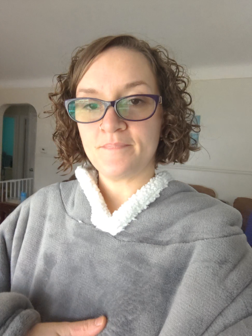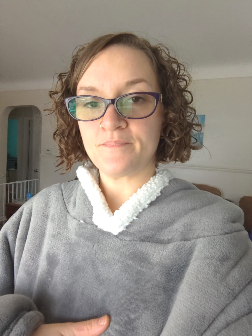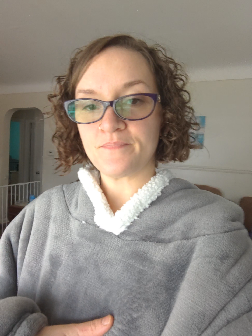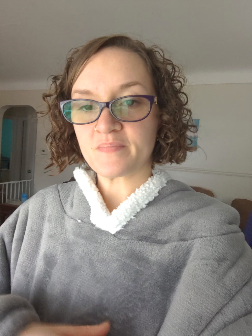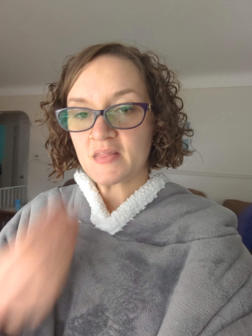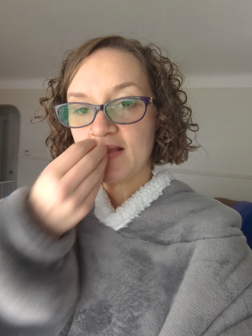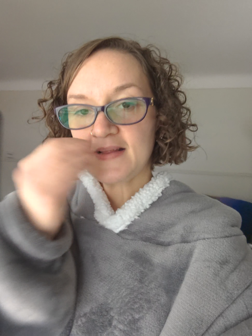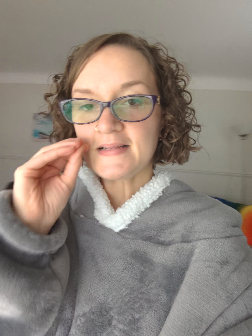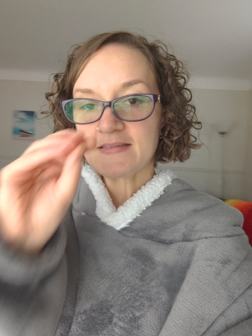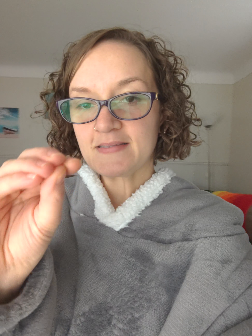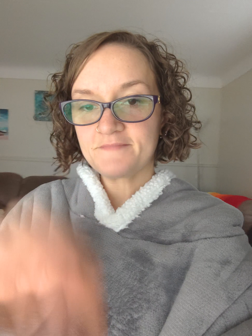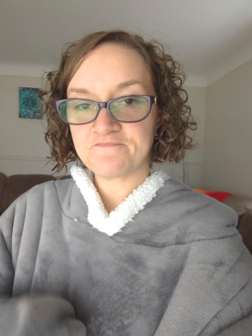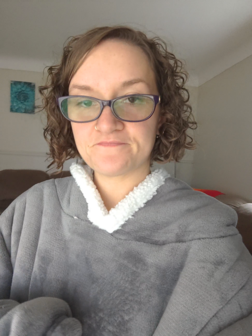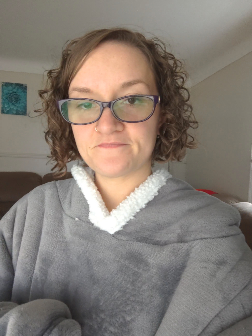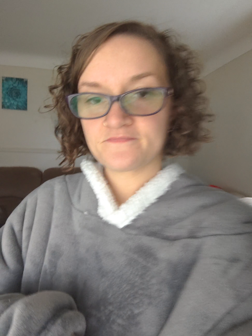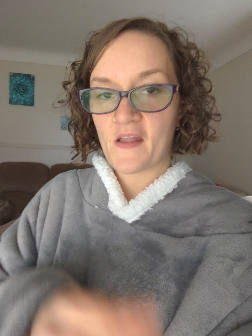kiss